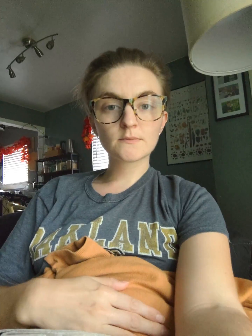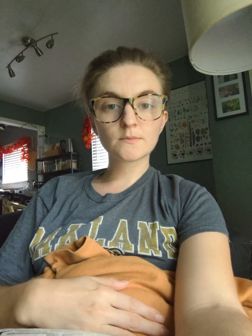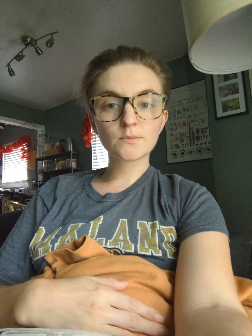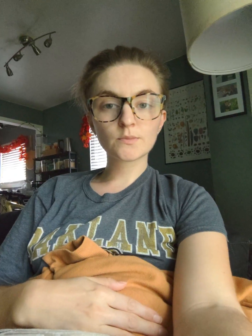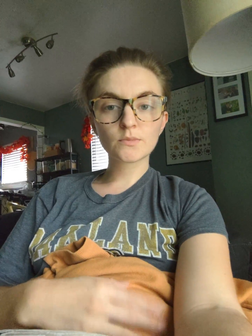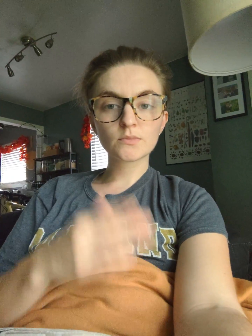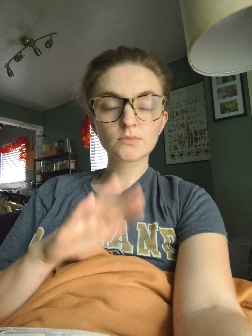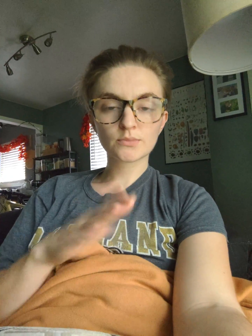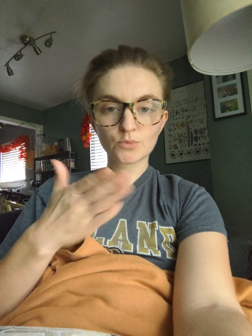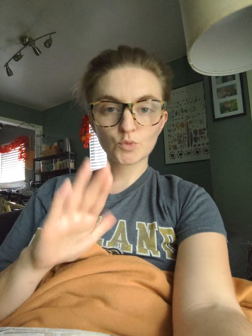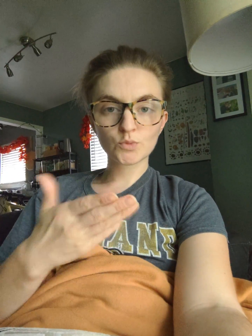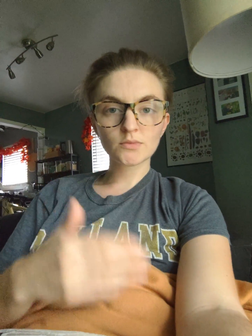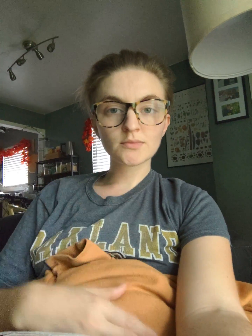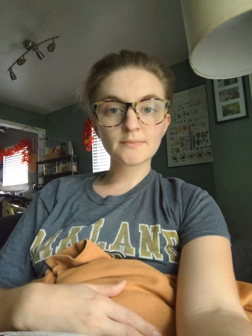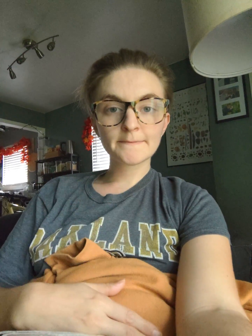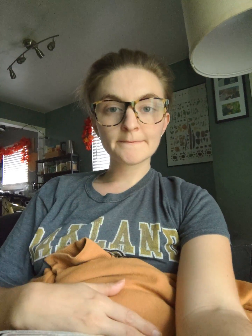kitchen